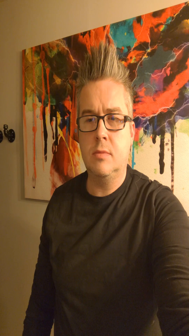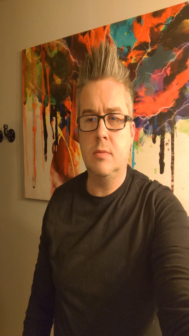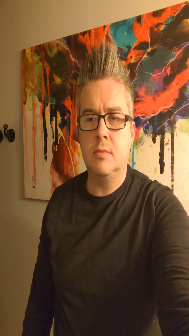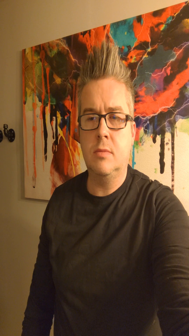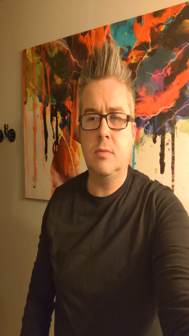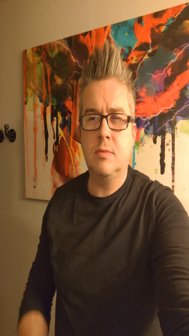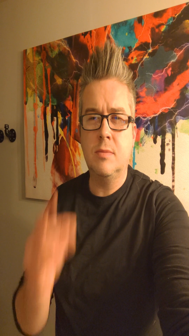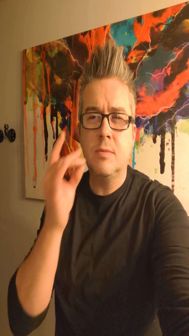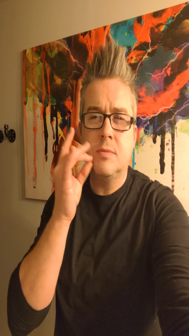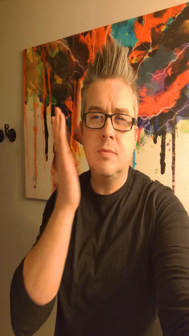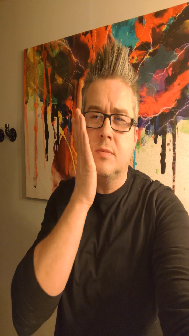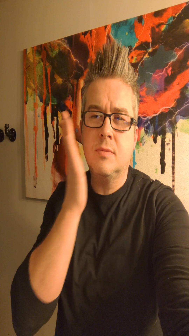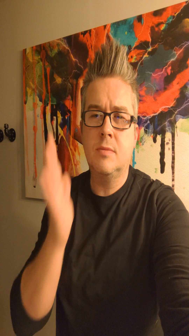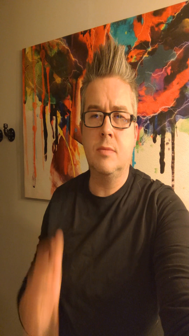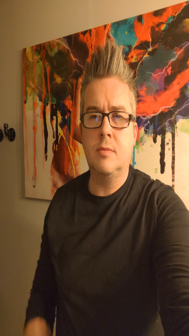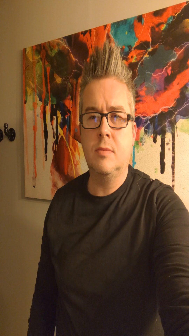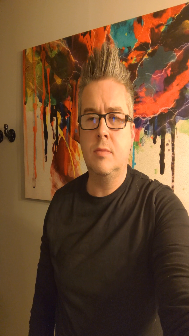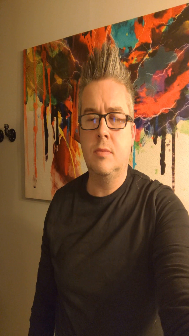bee